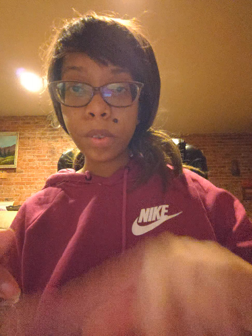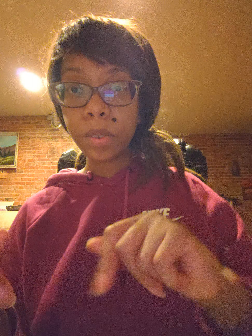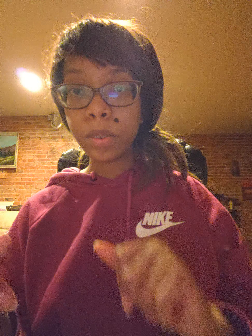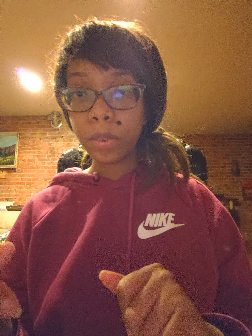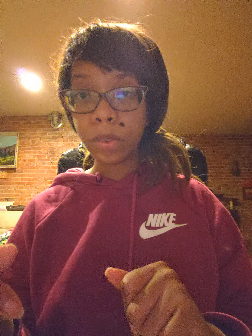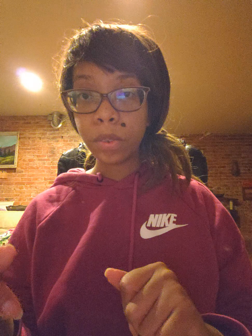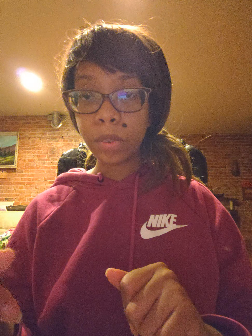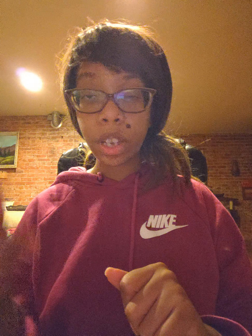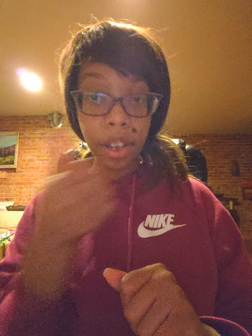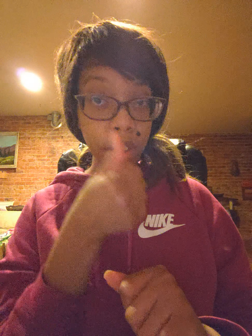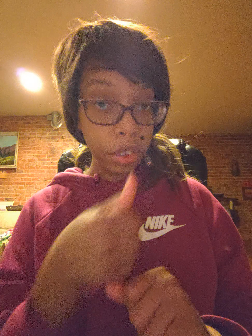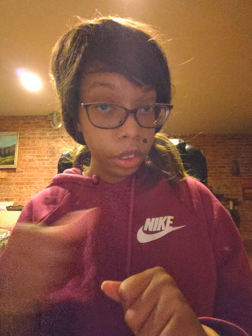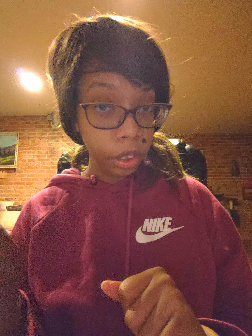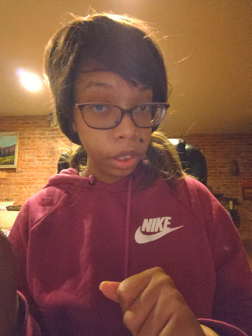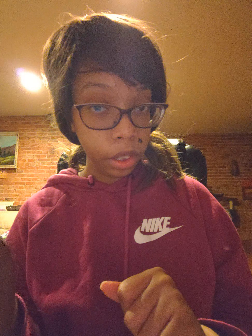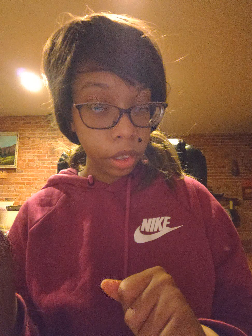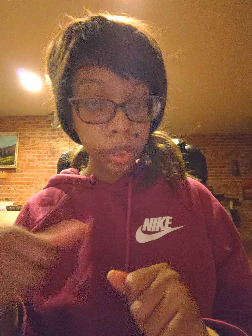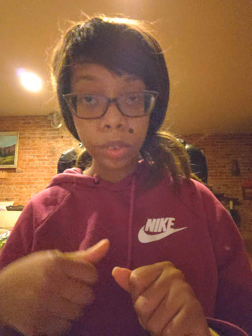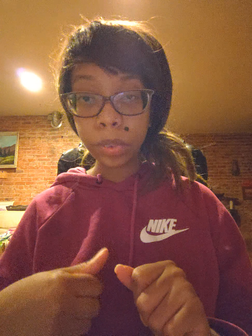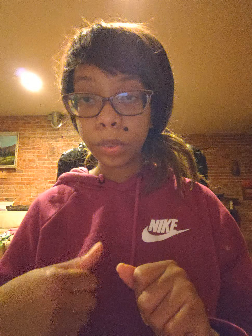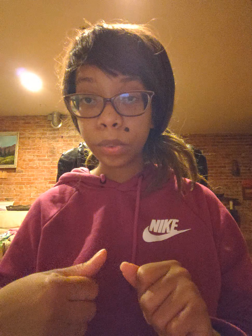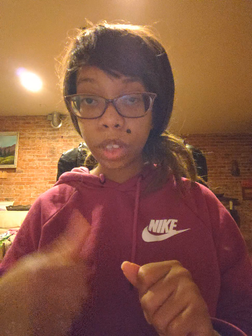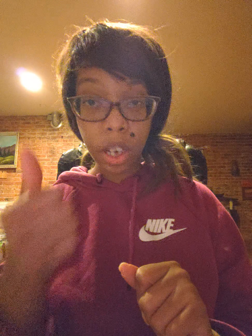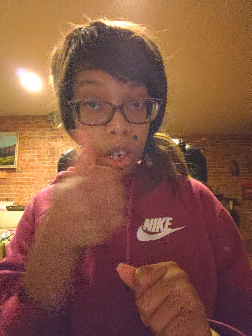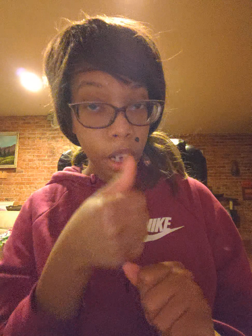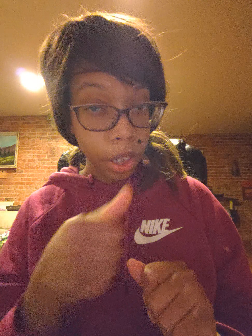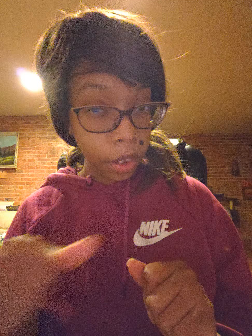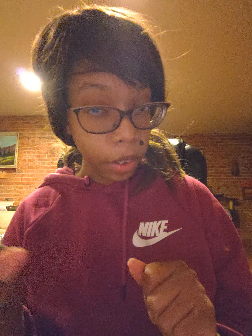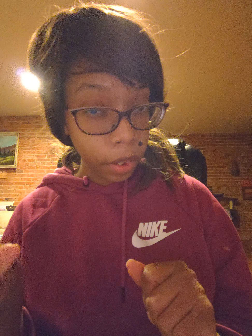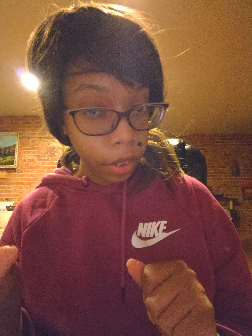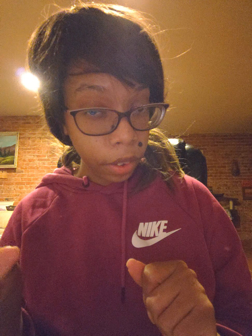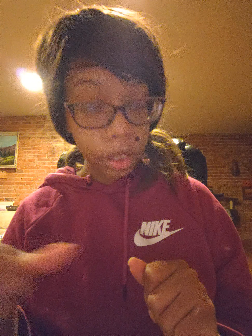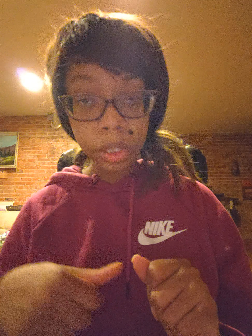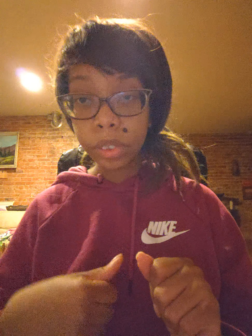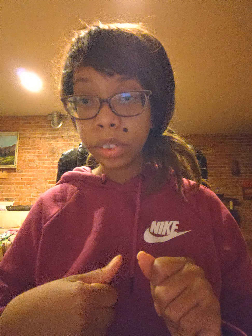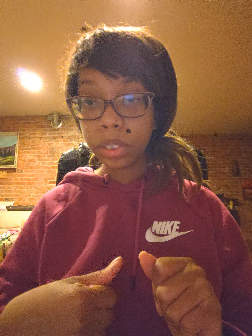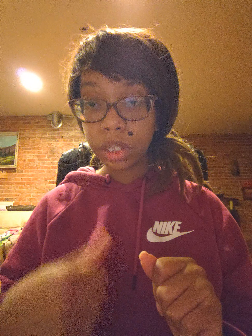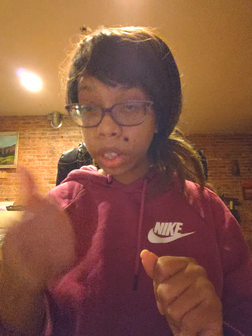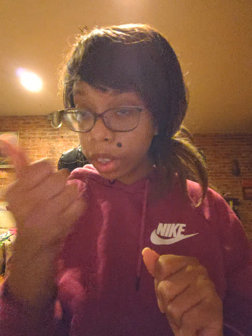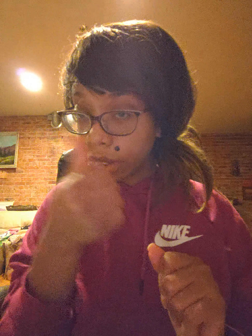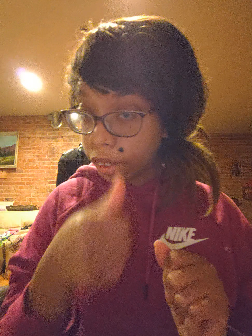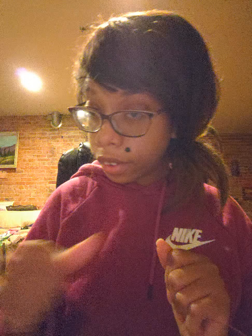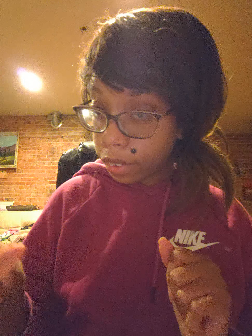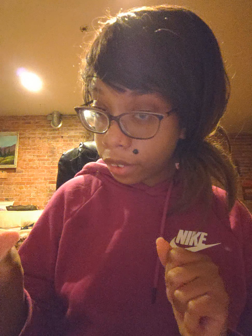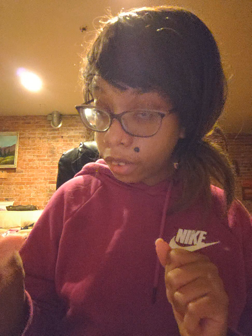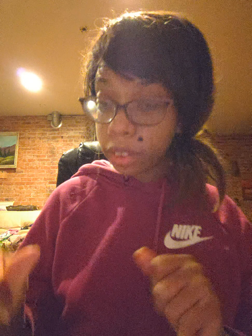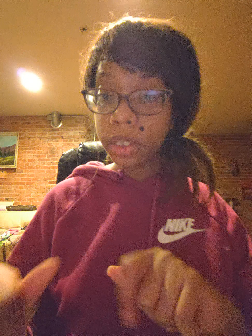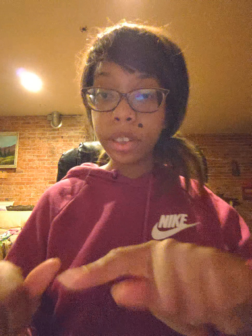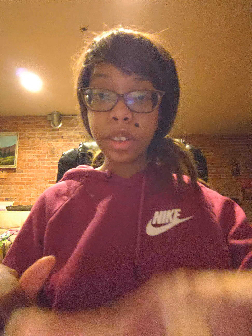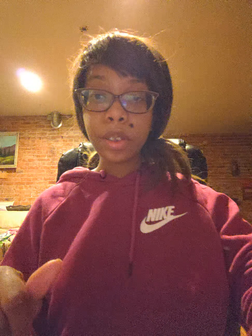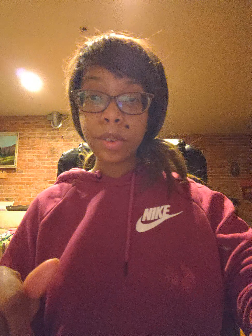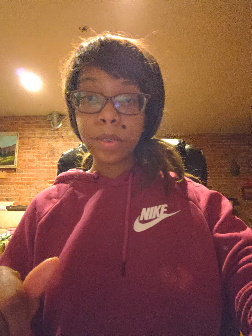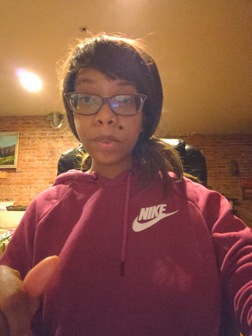any